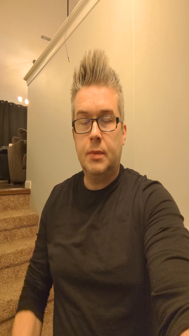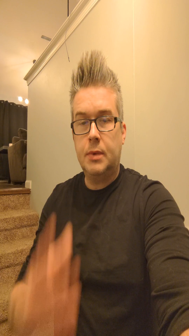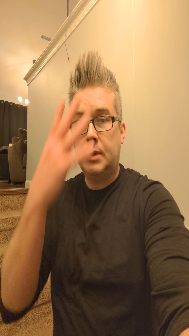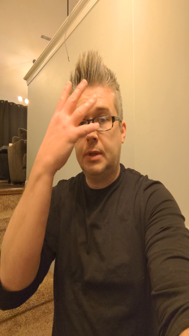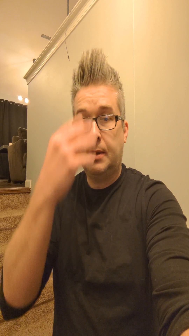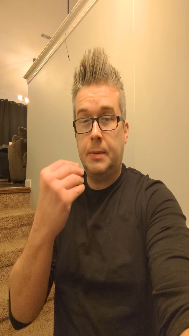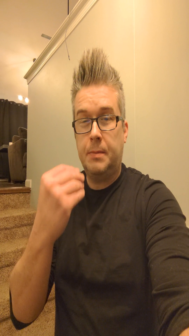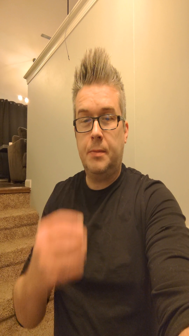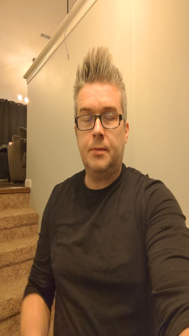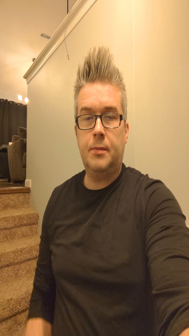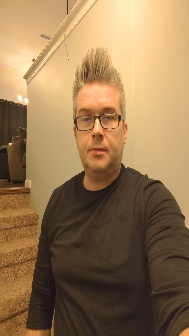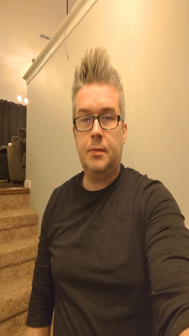sleep